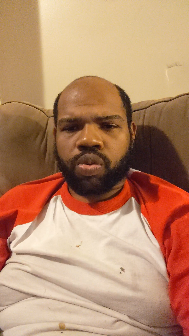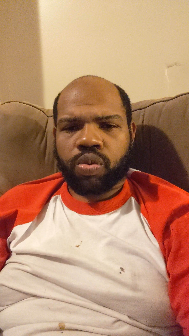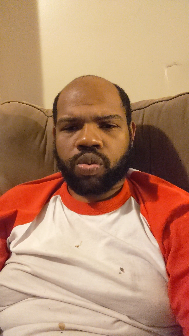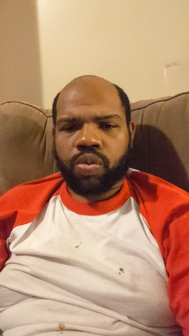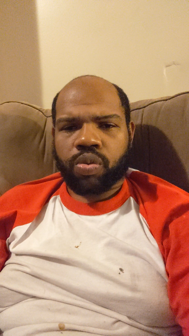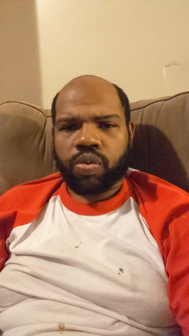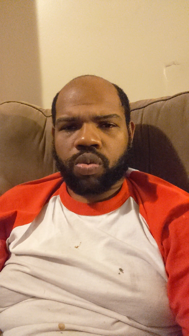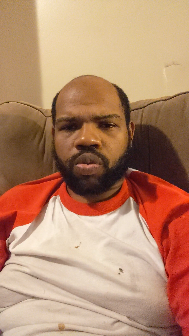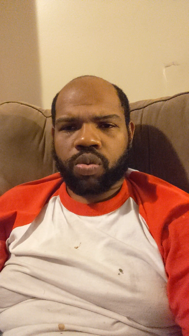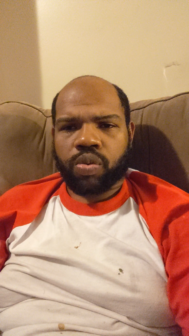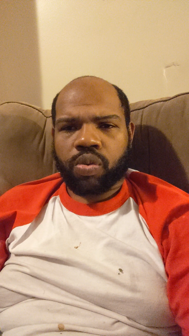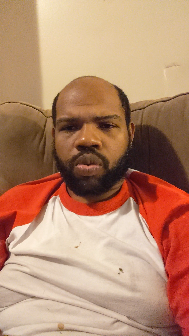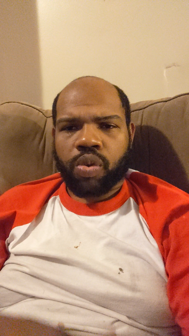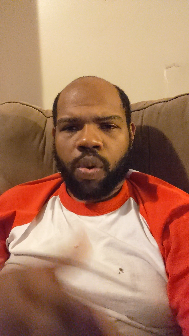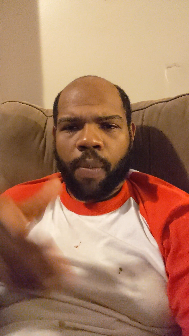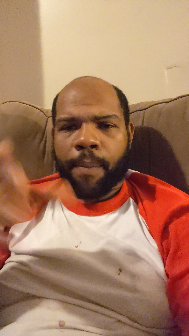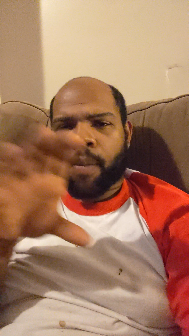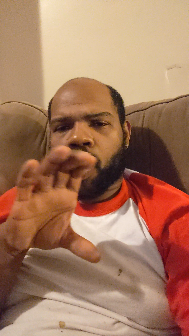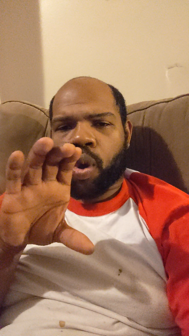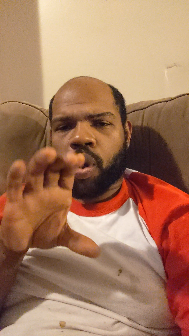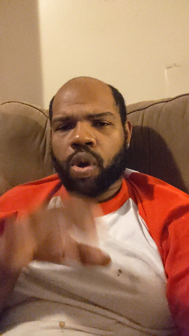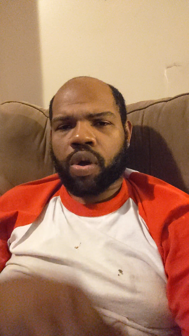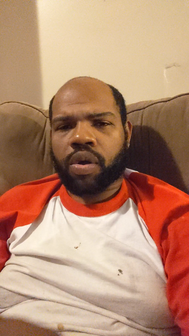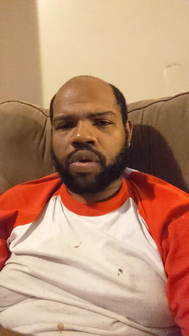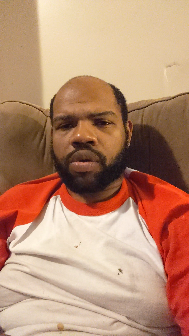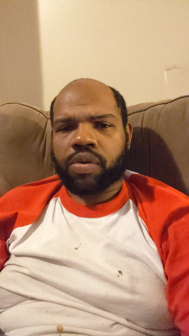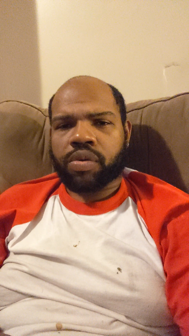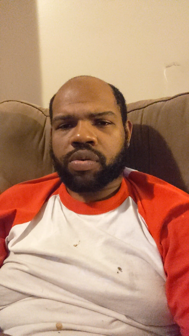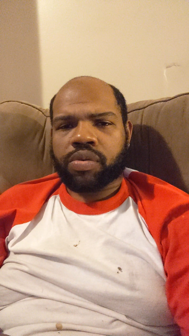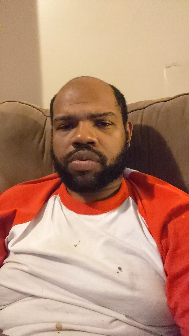pour